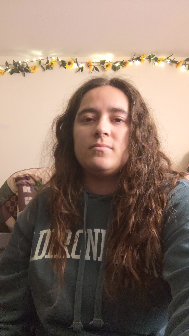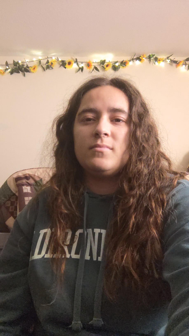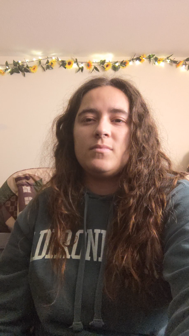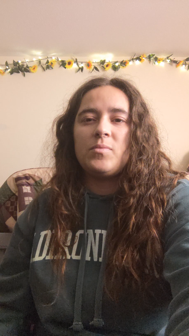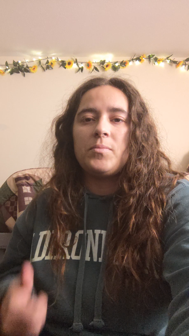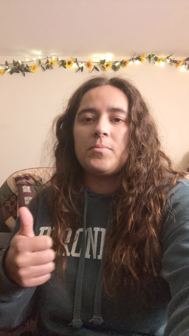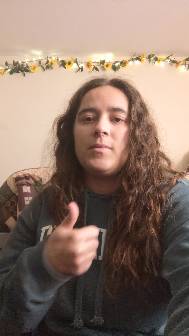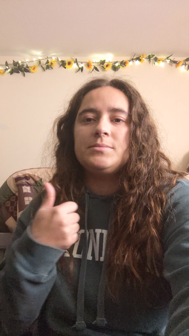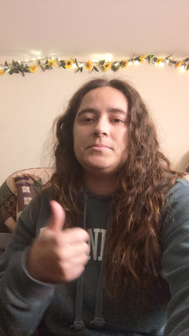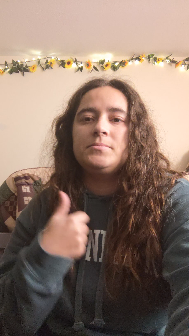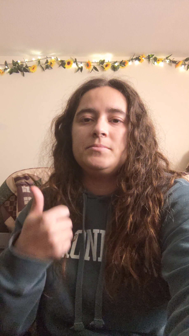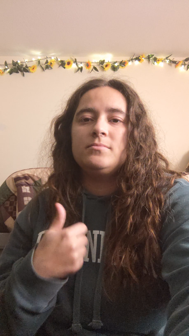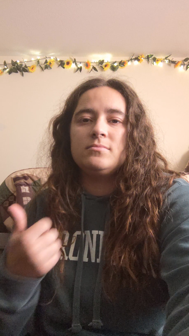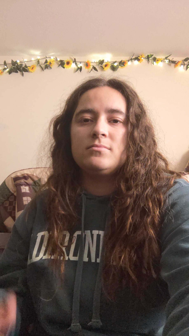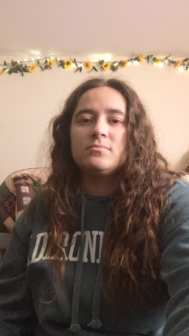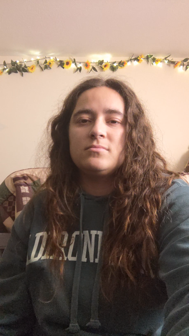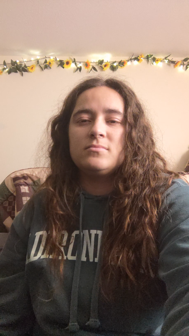basement